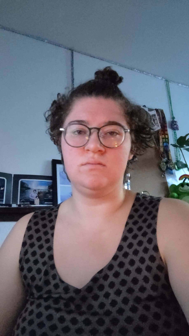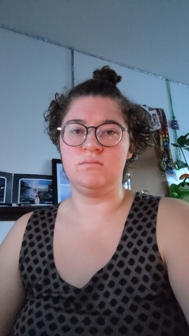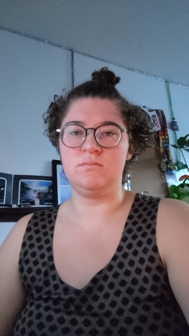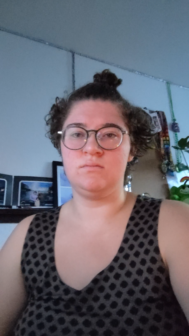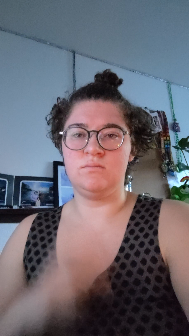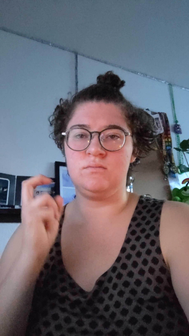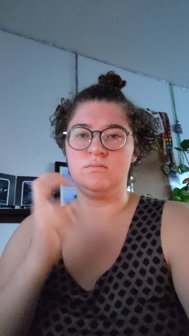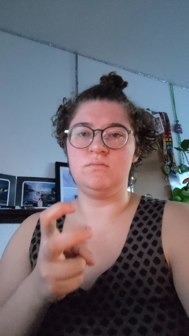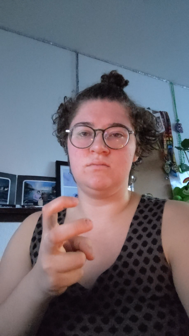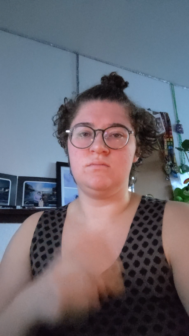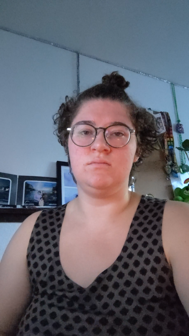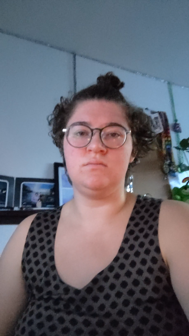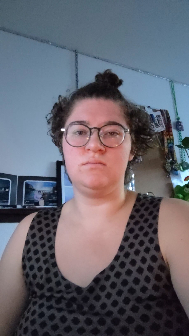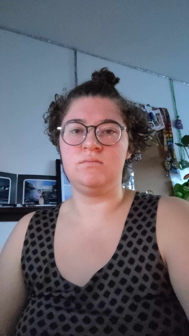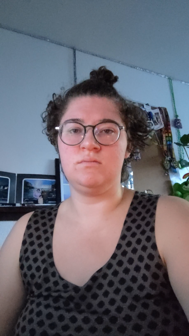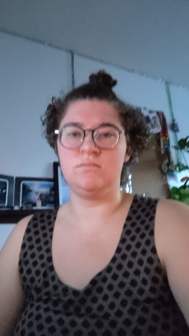hard